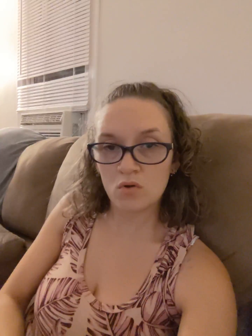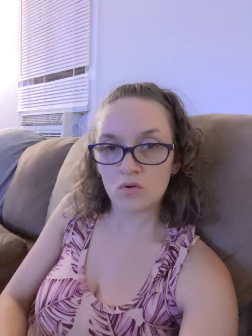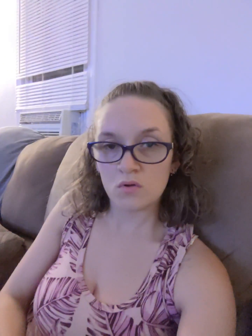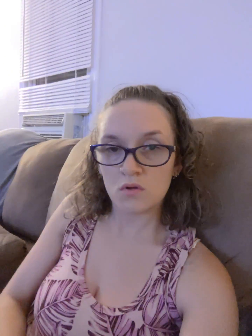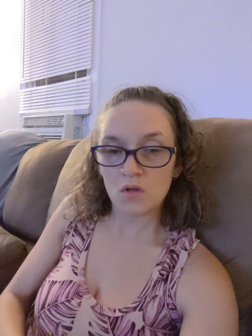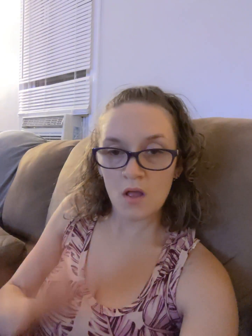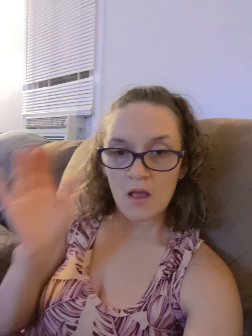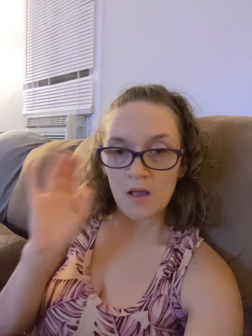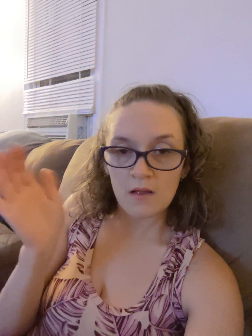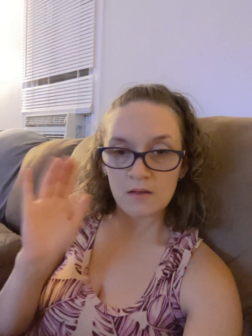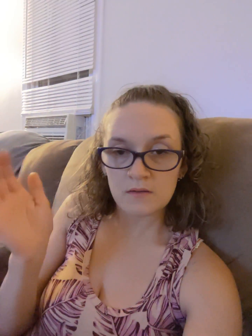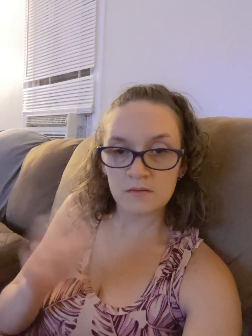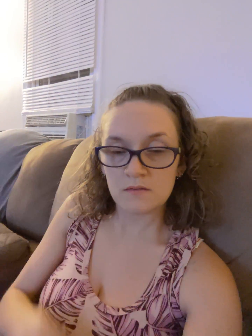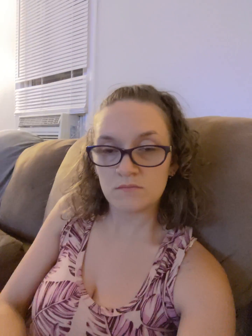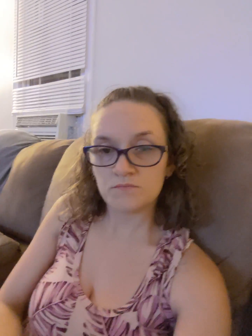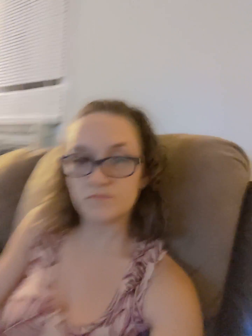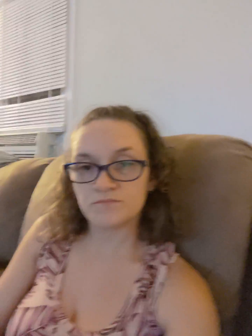hi